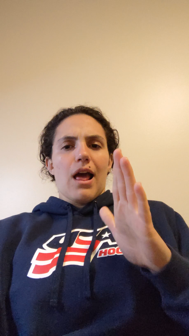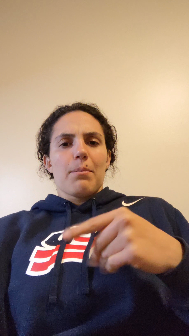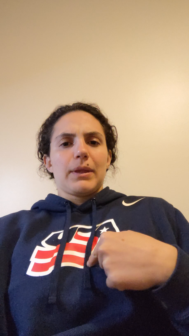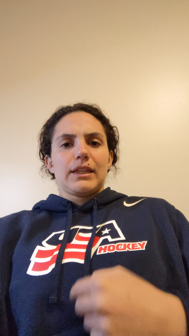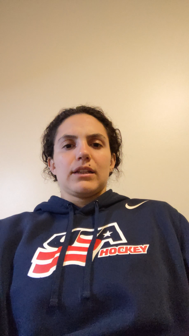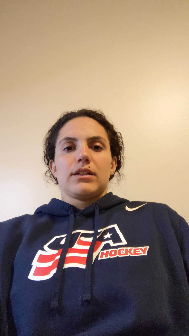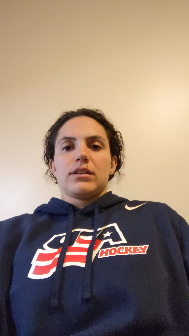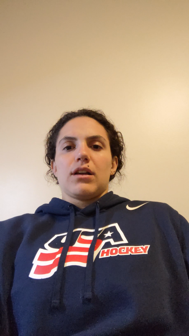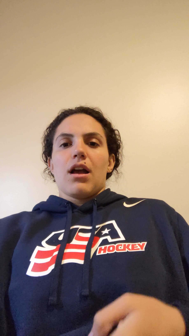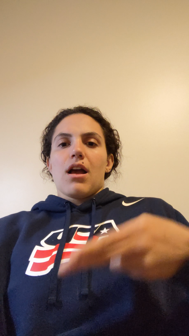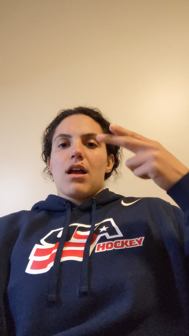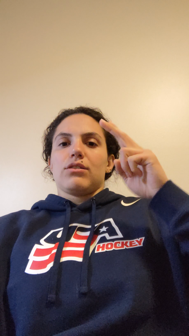high chair